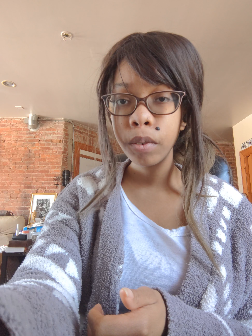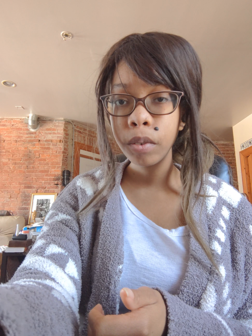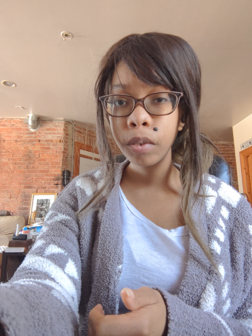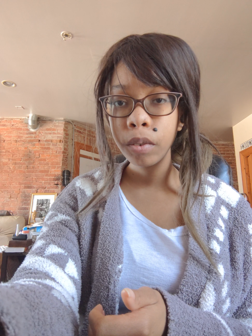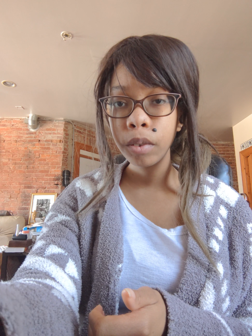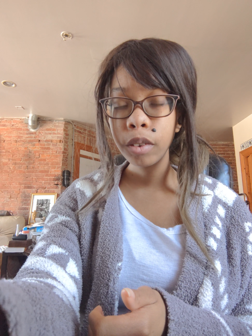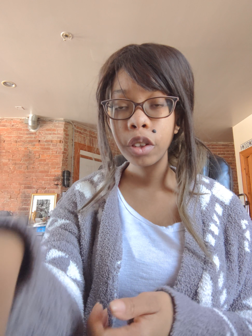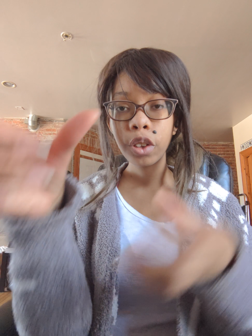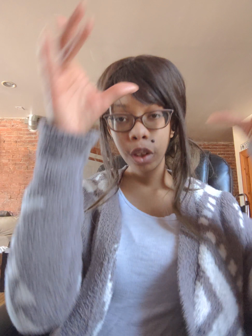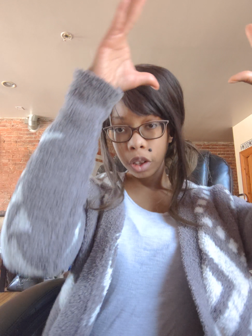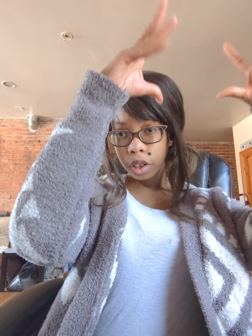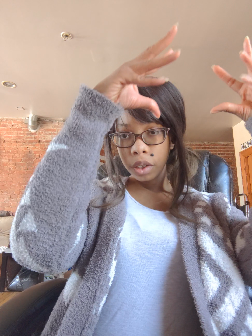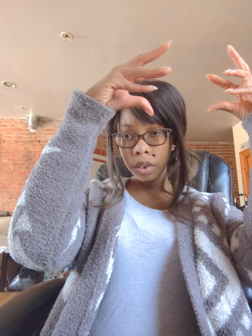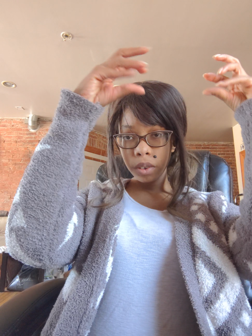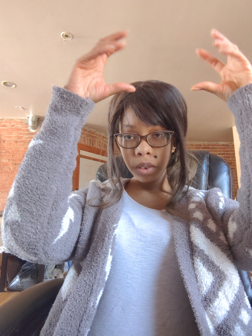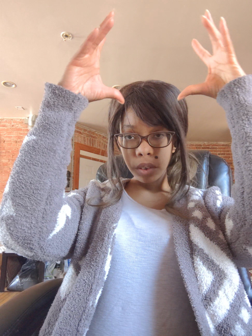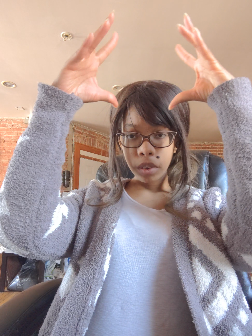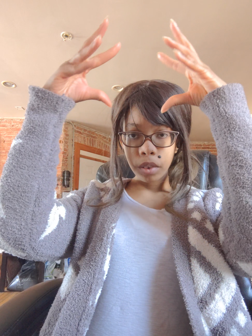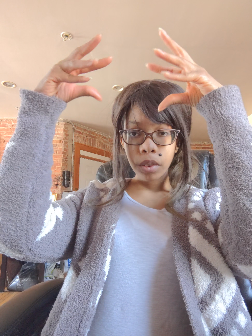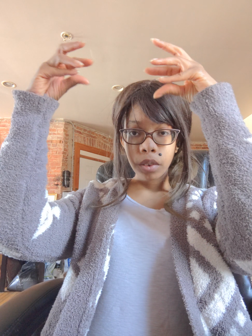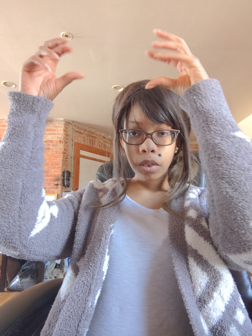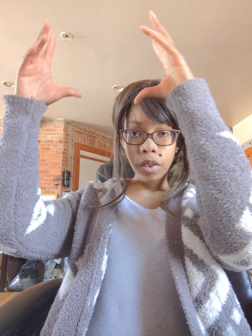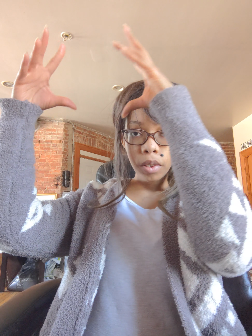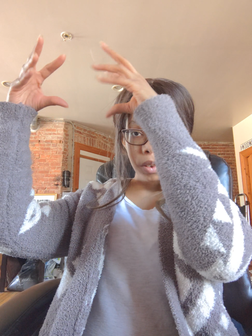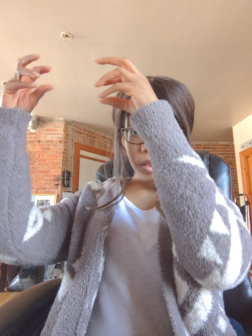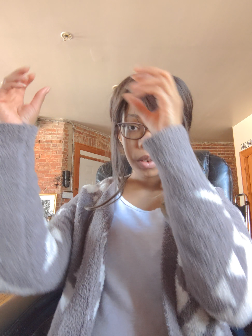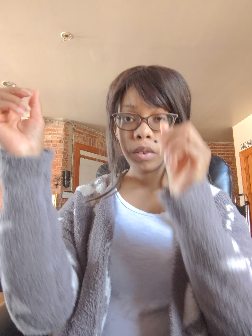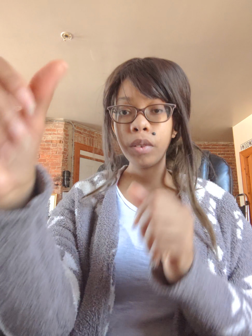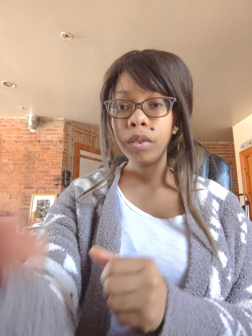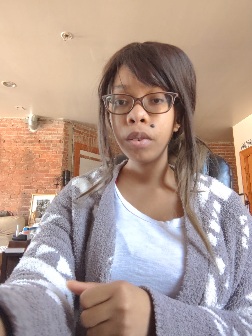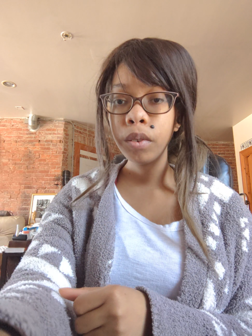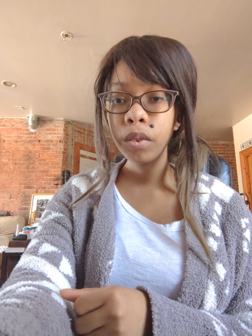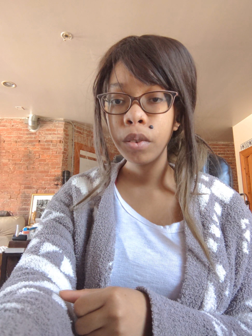cloud